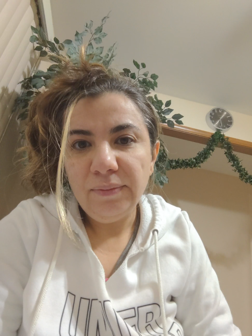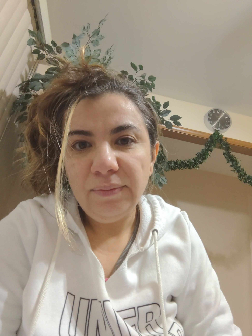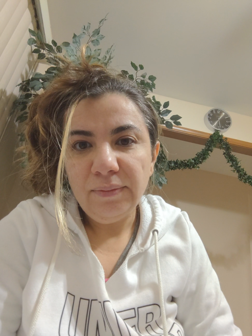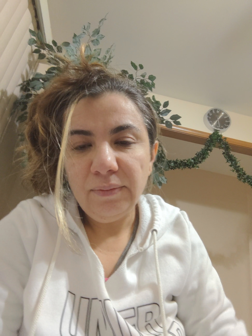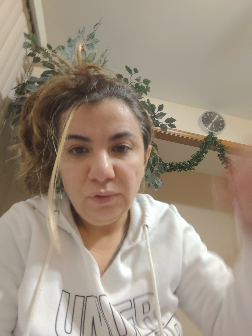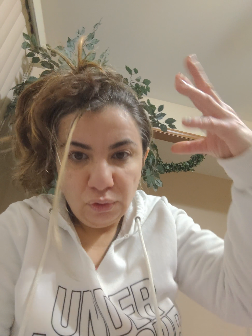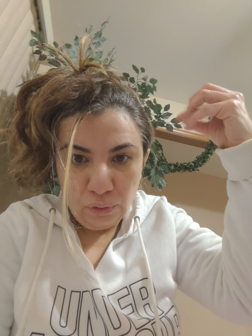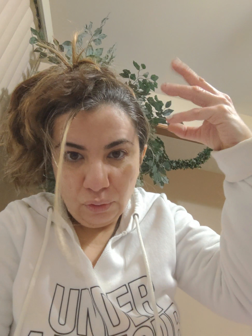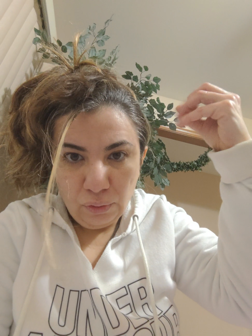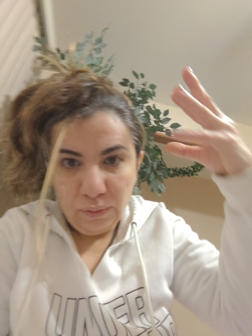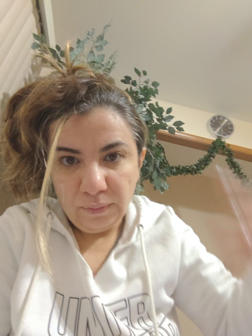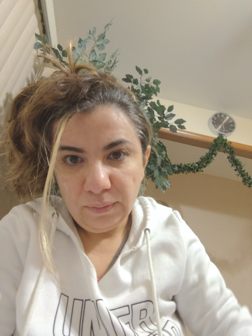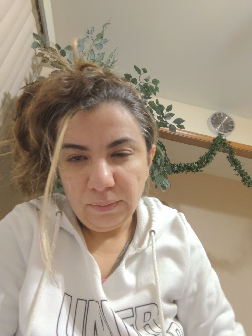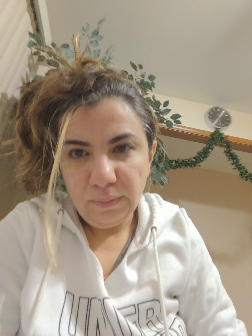shower